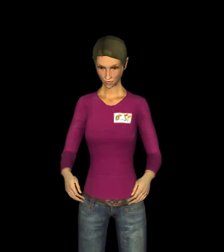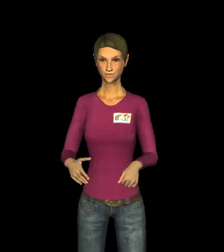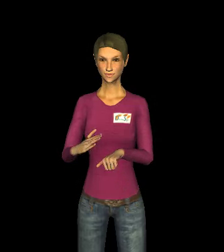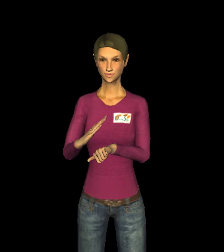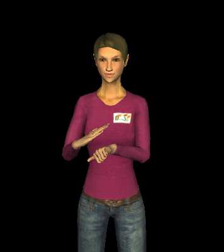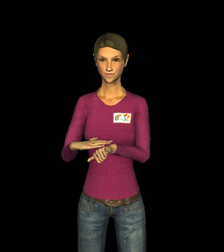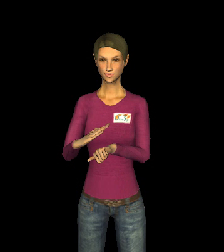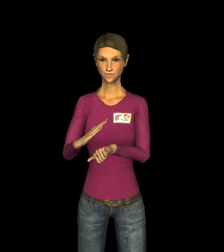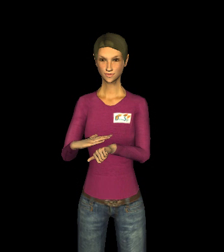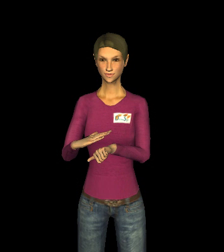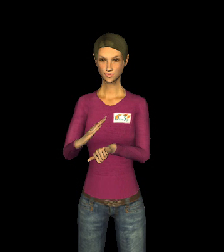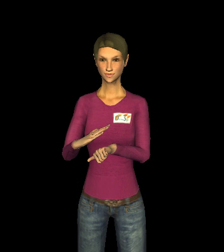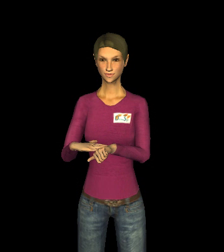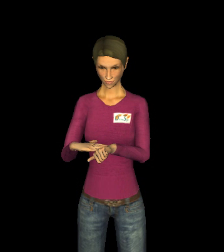يسار